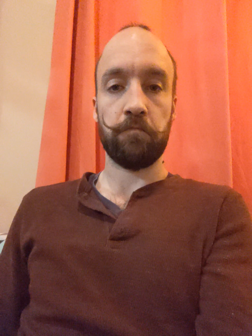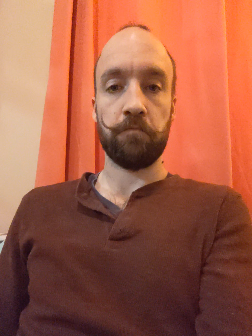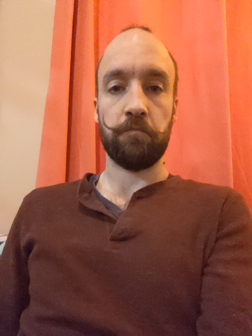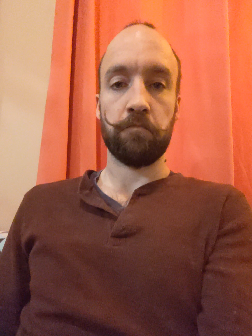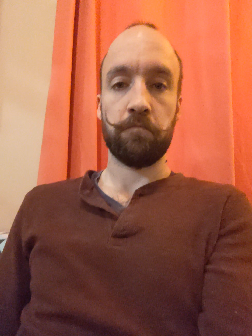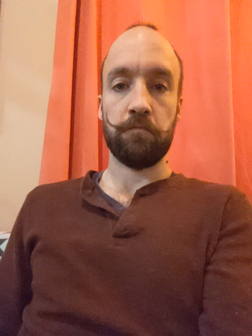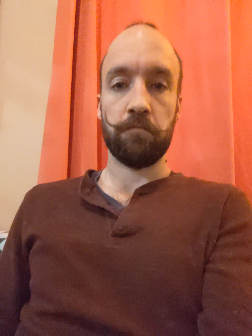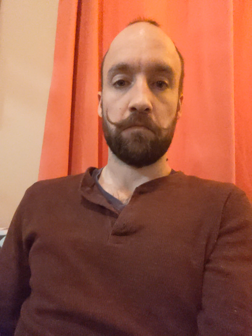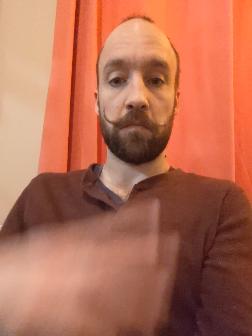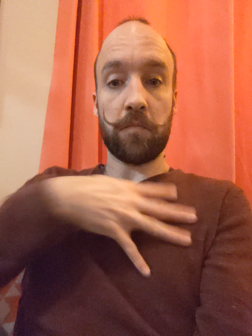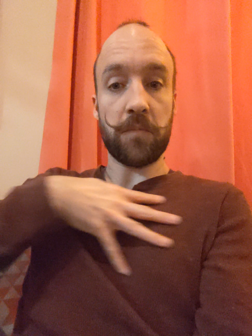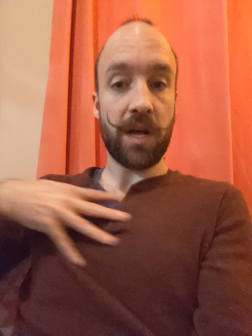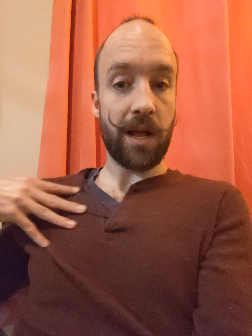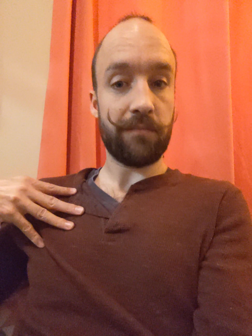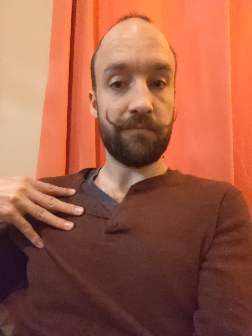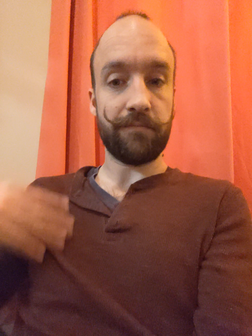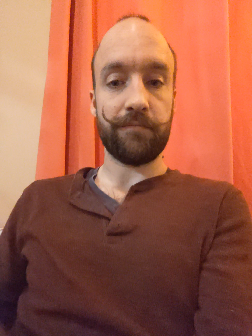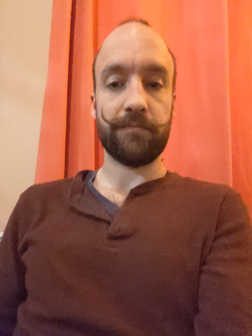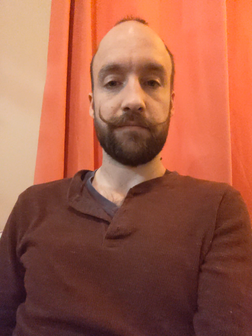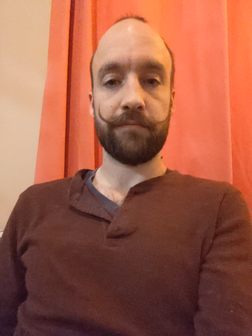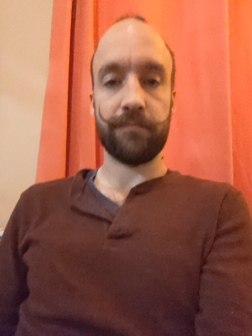zebra